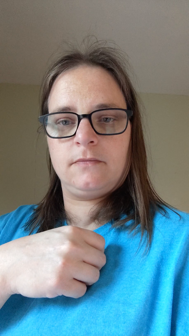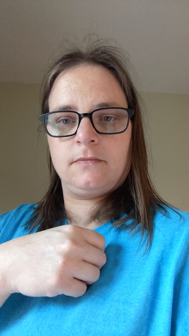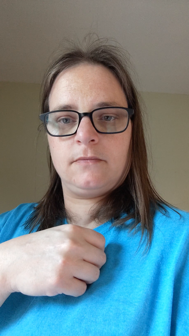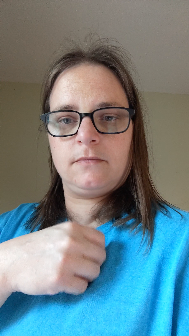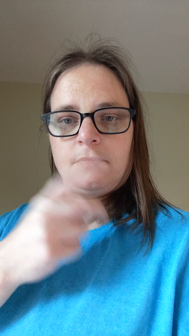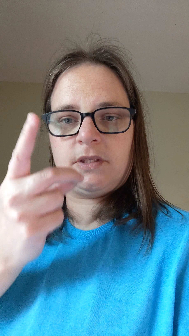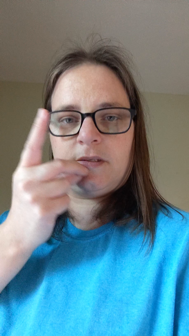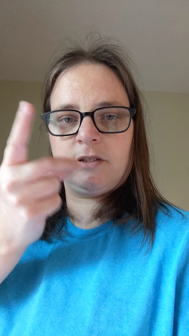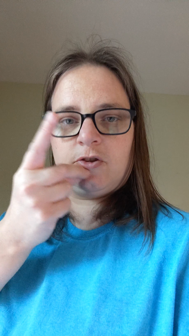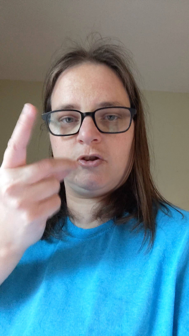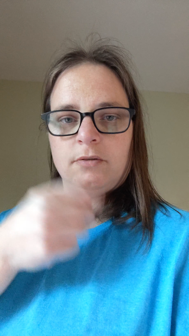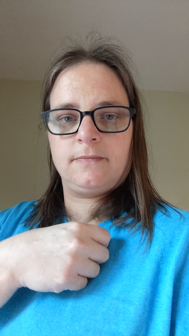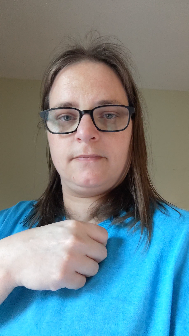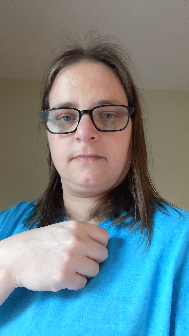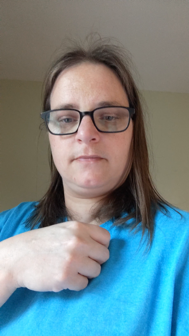dinner